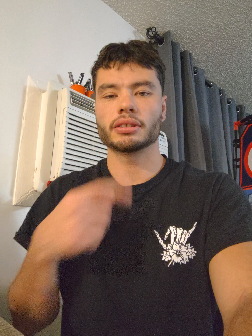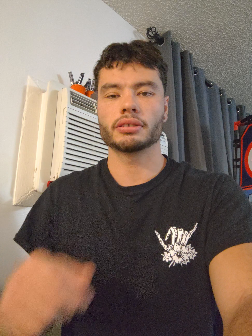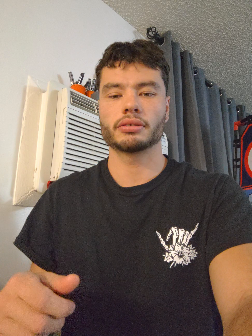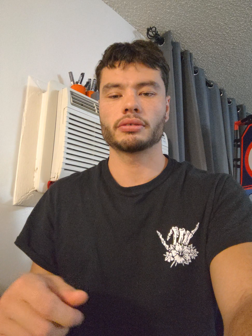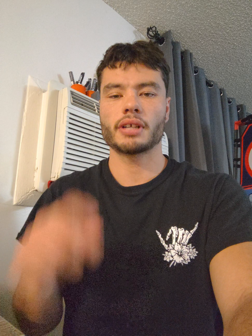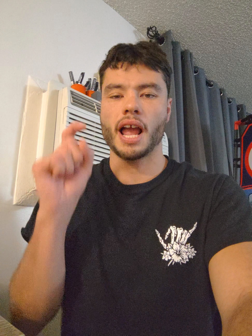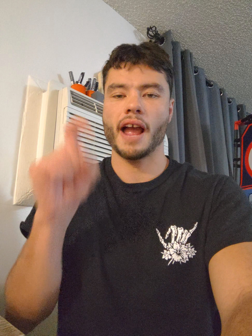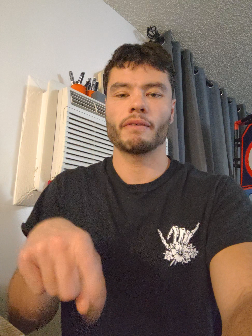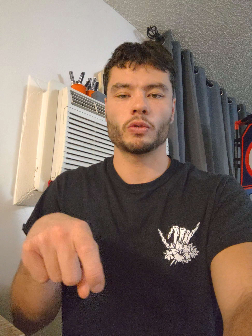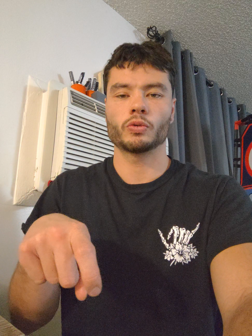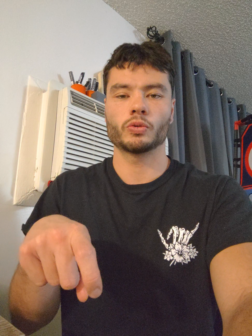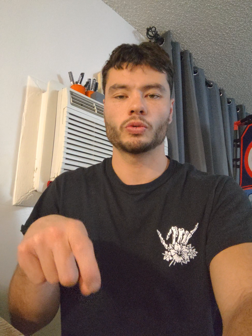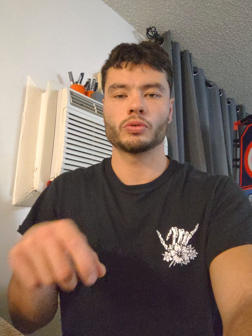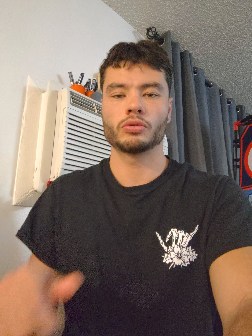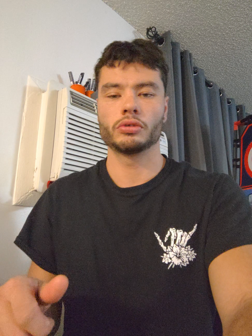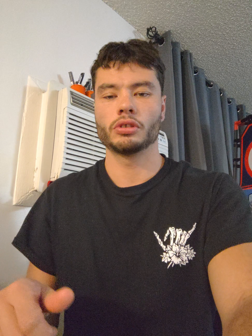have to